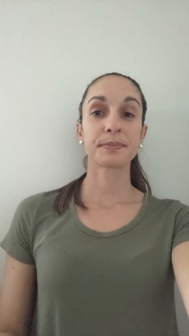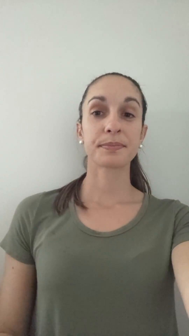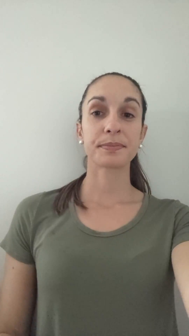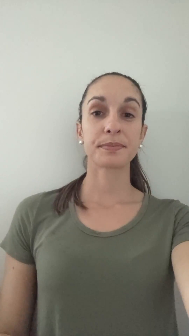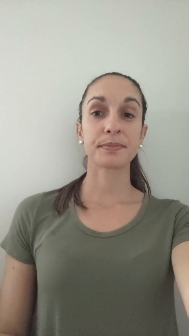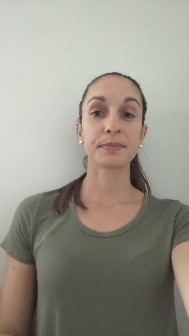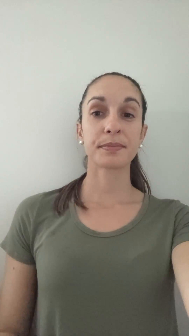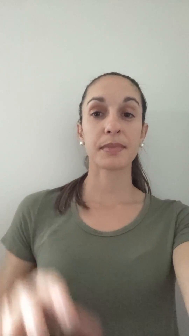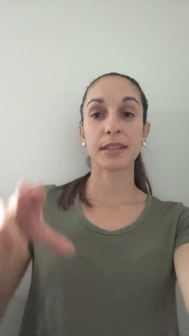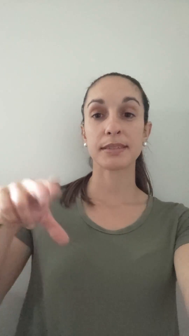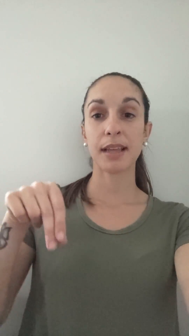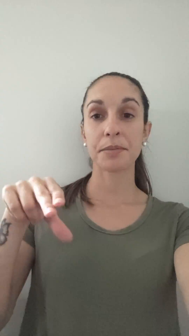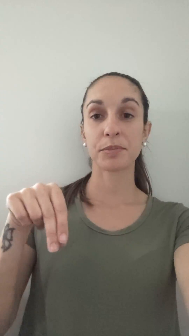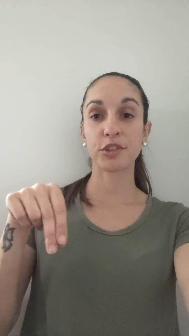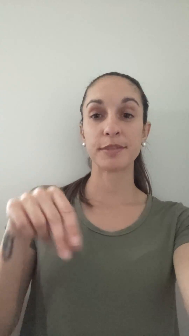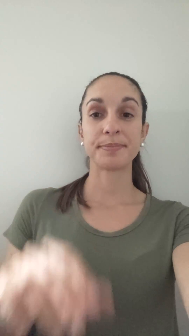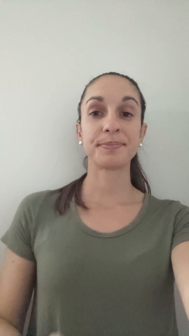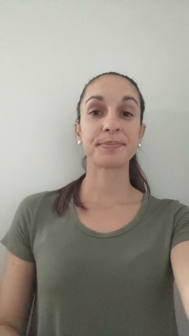diaper